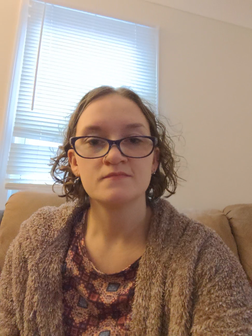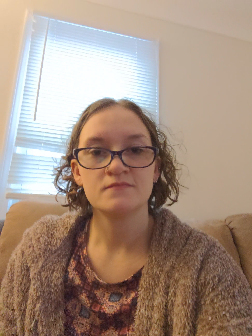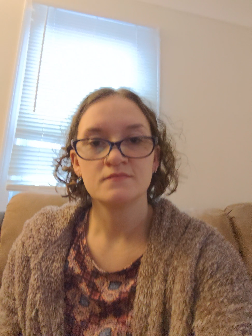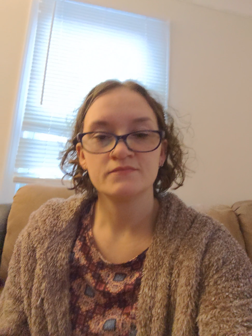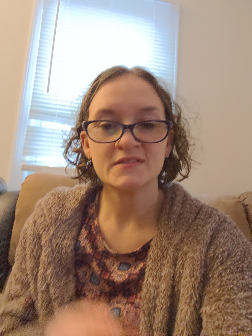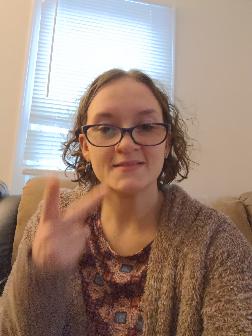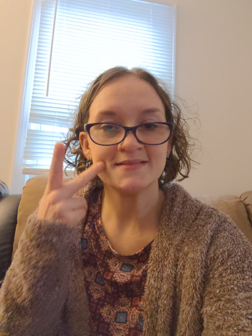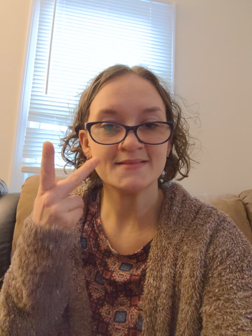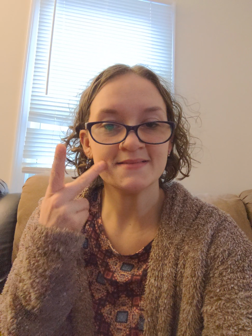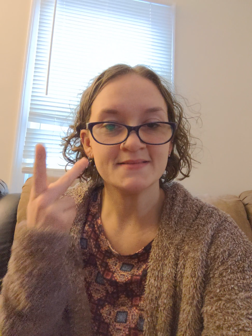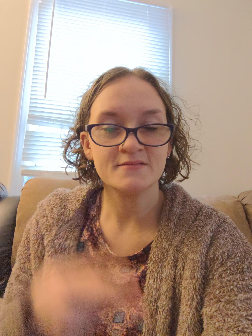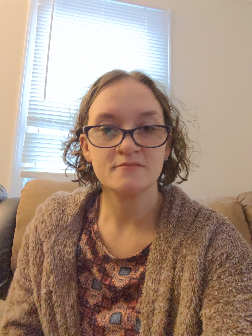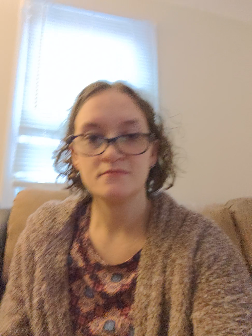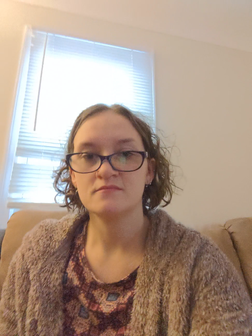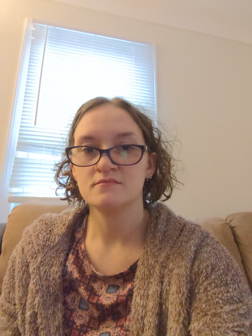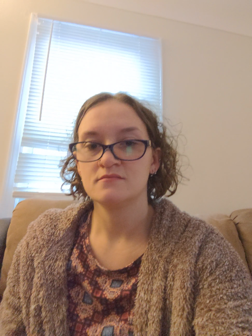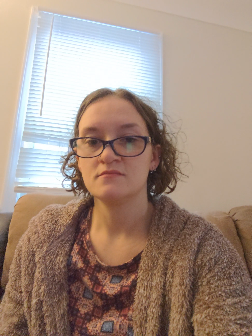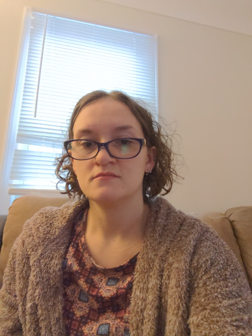kitty